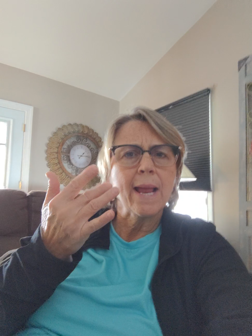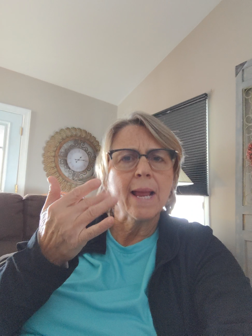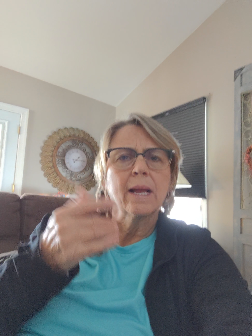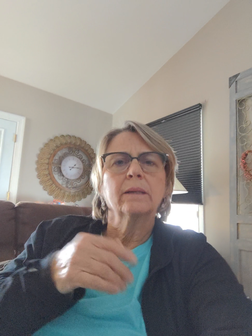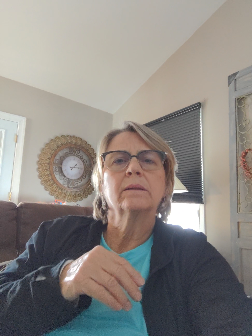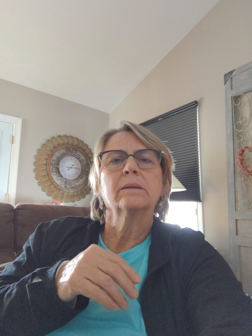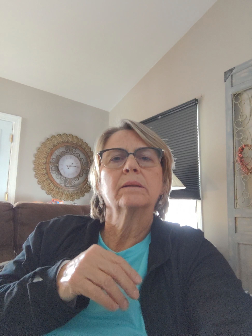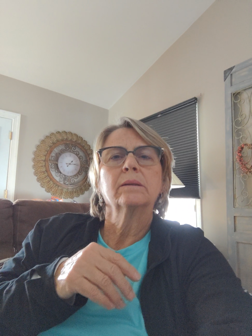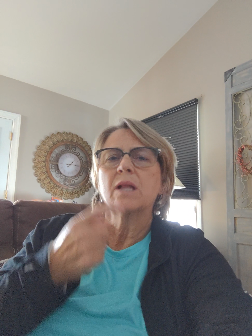wait